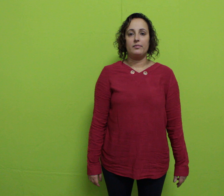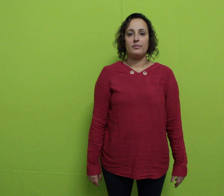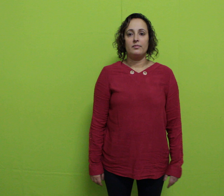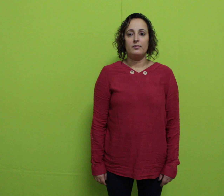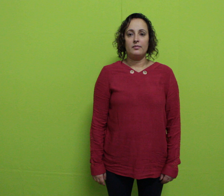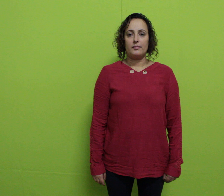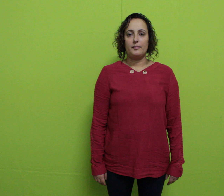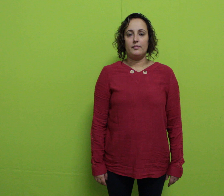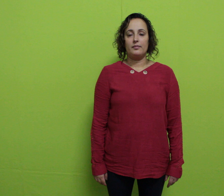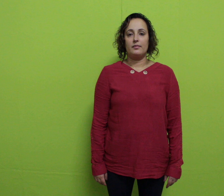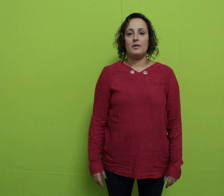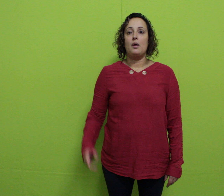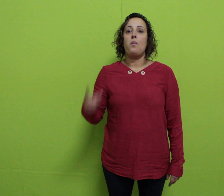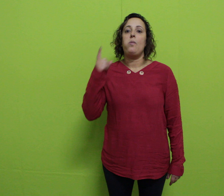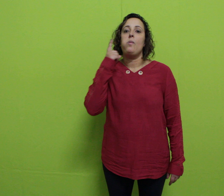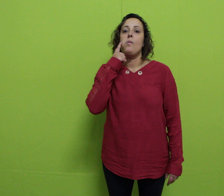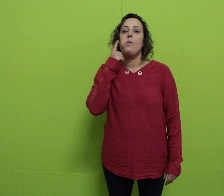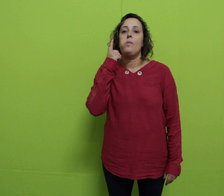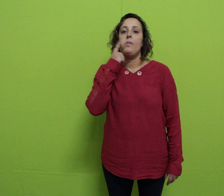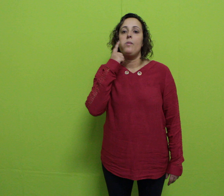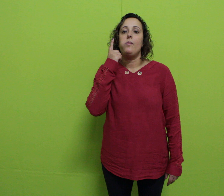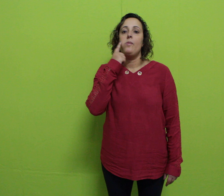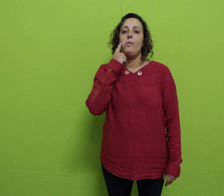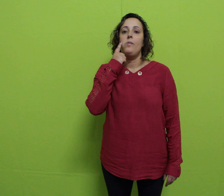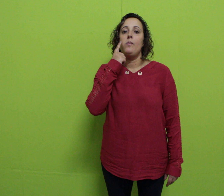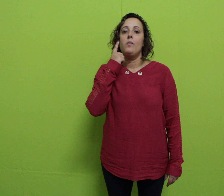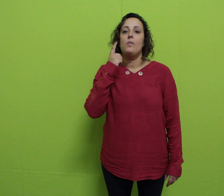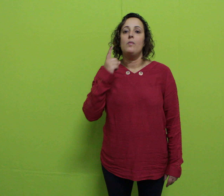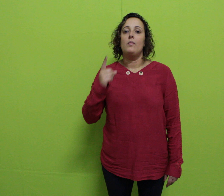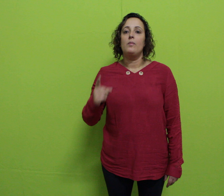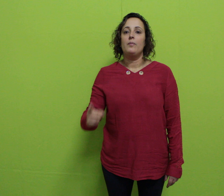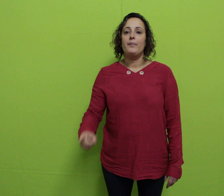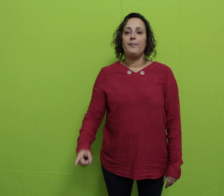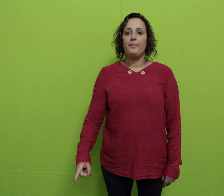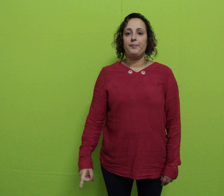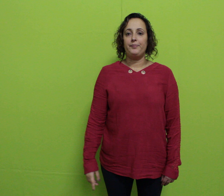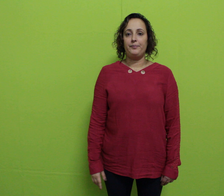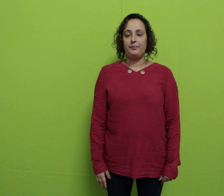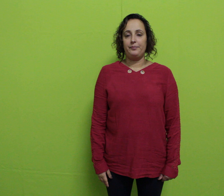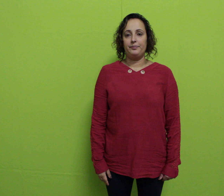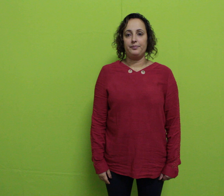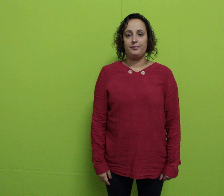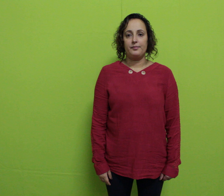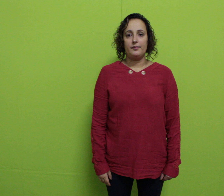bala